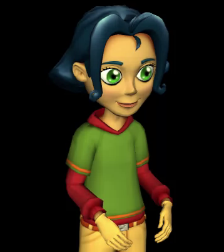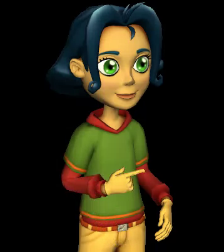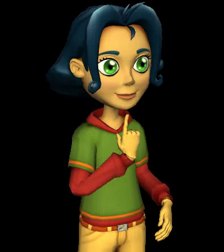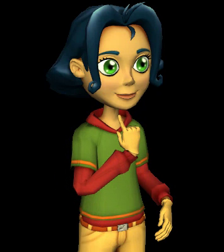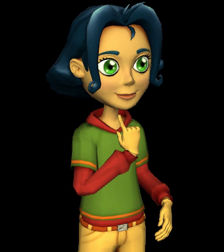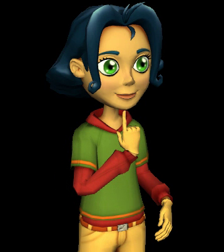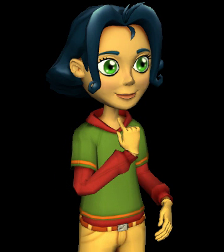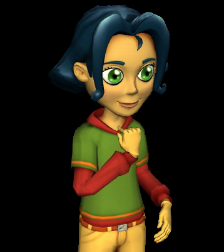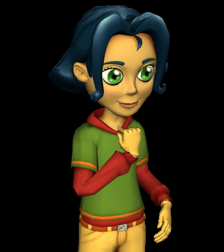كحول